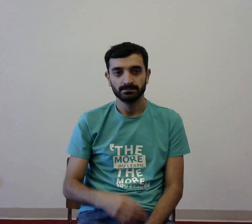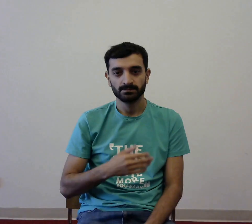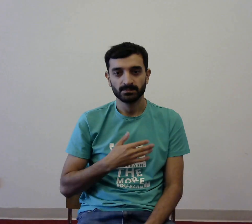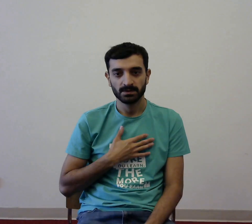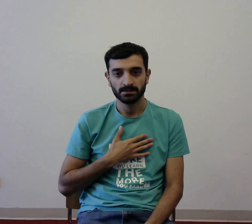mən